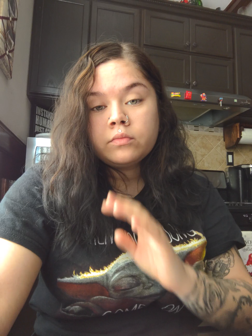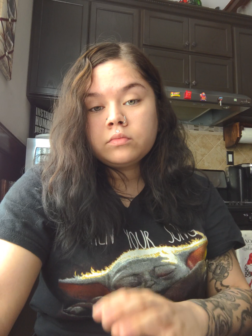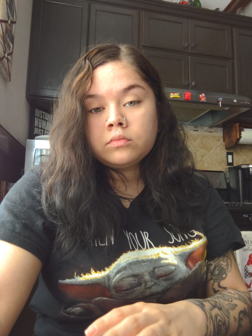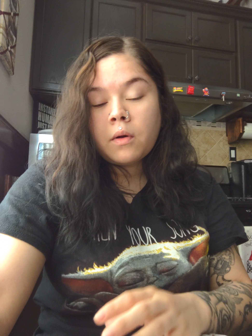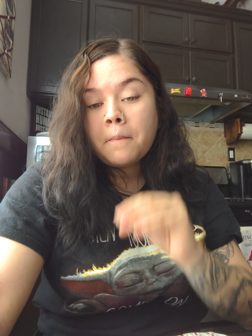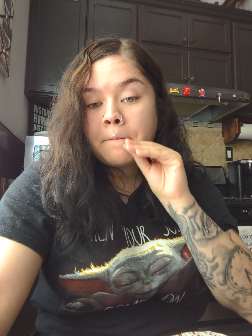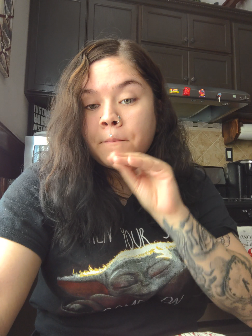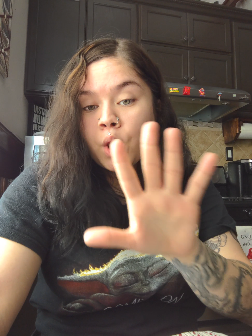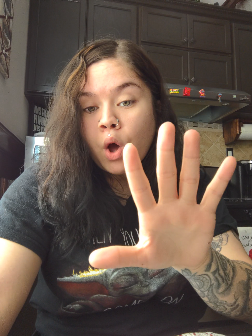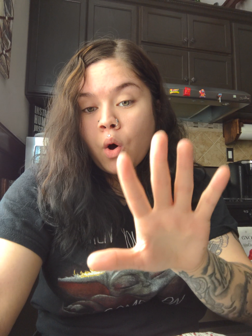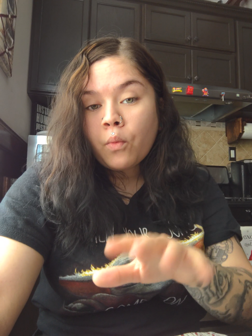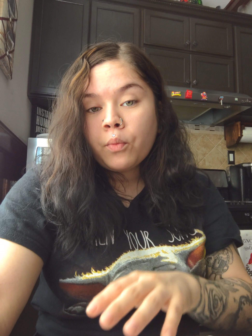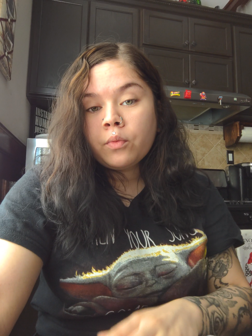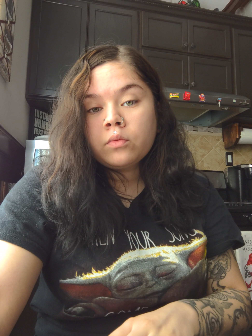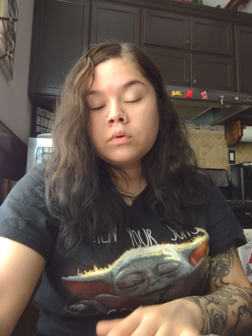blow